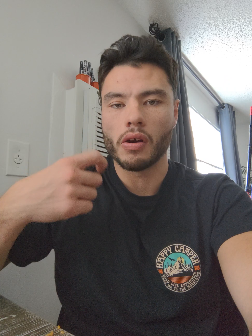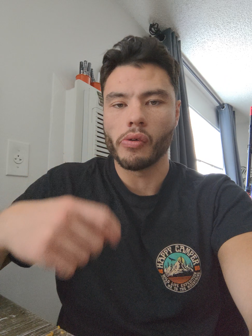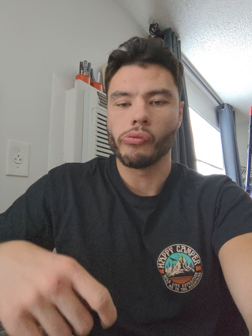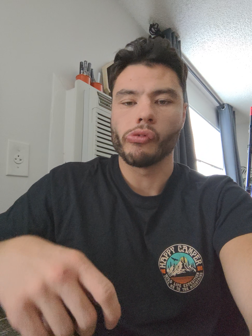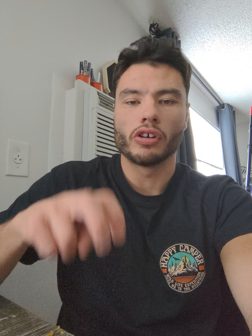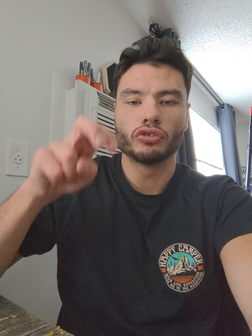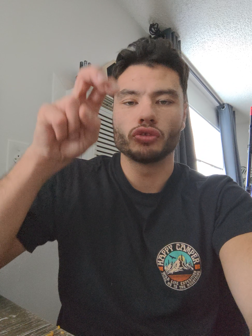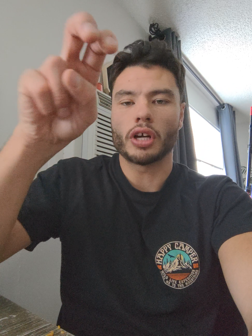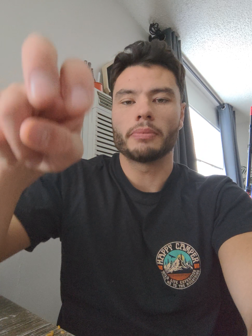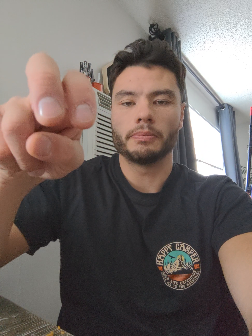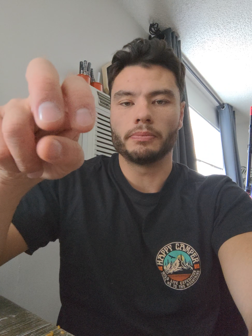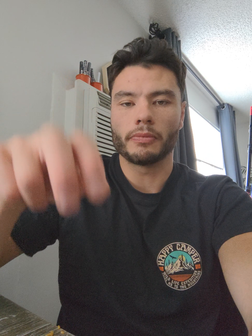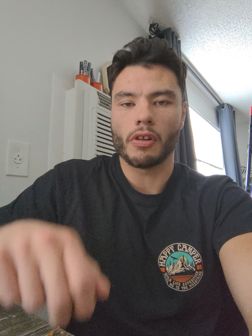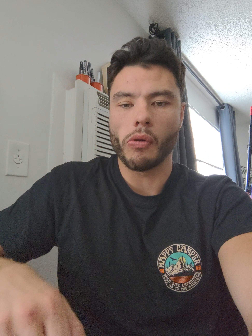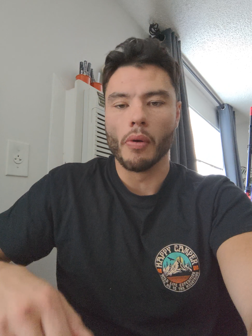jump